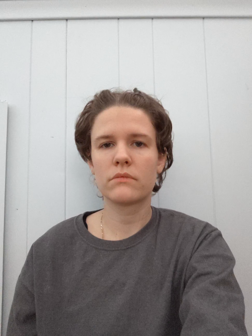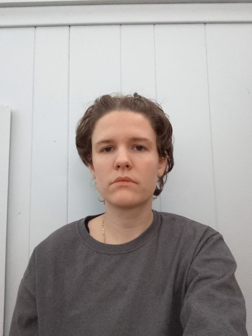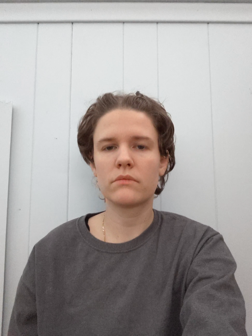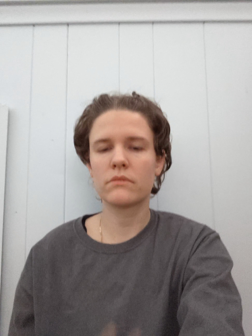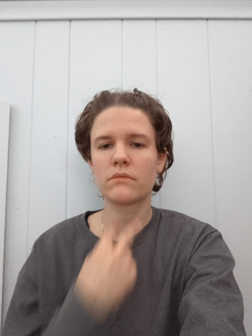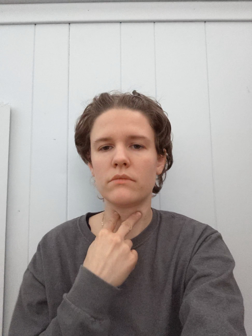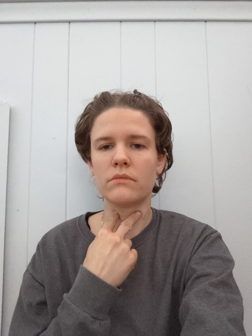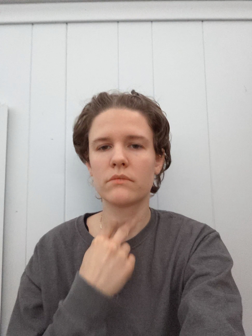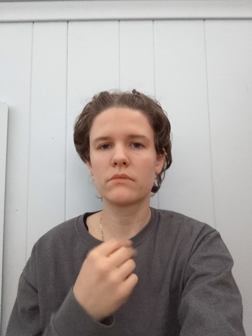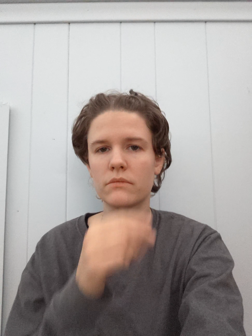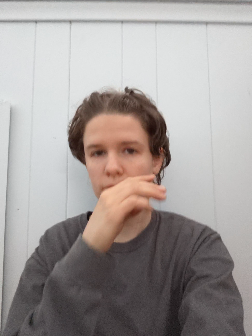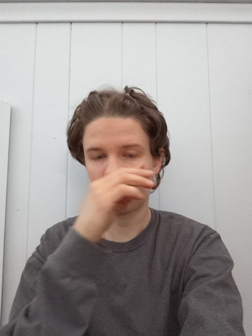stuck